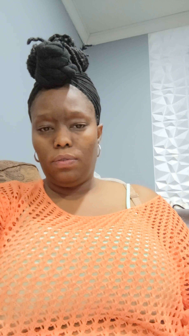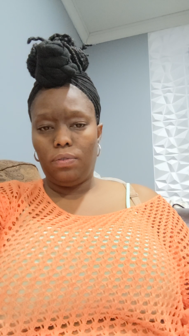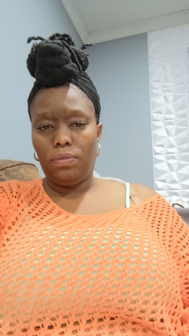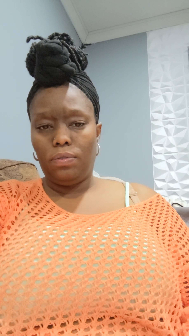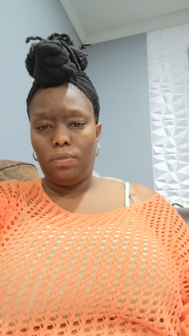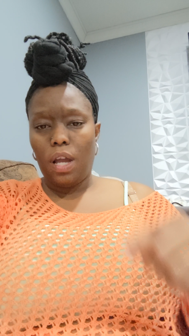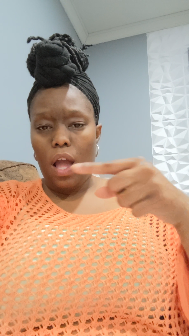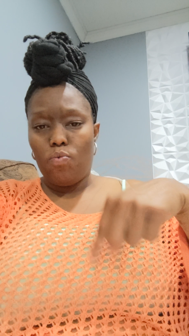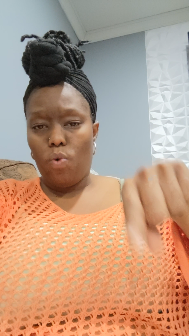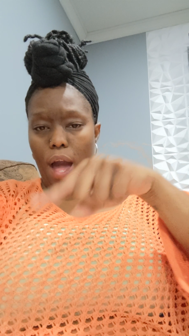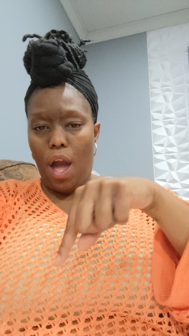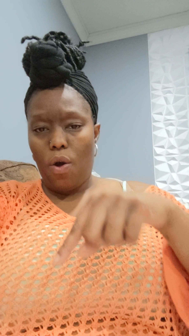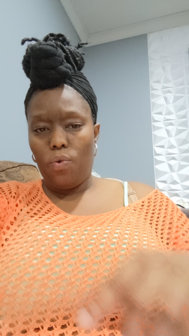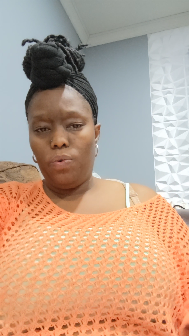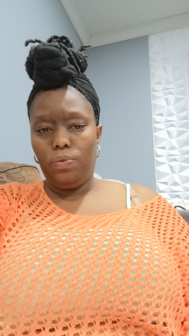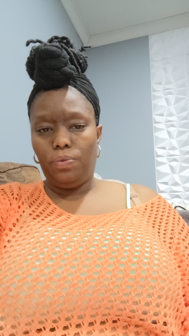around